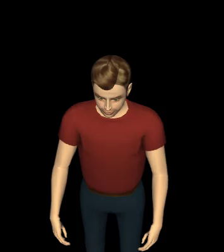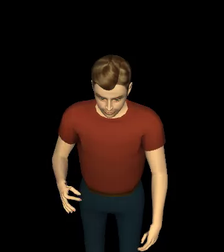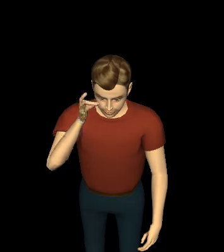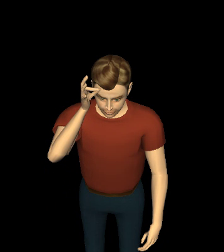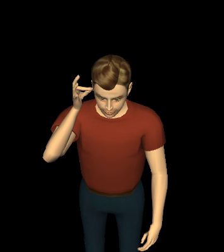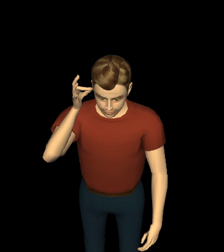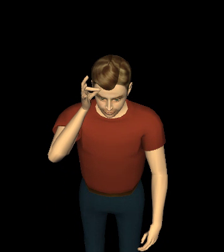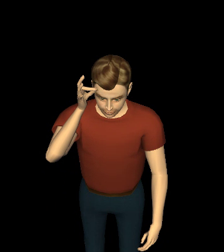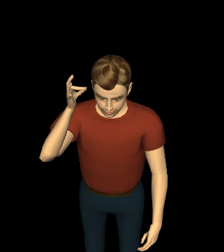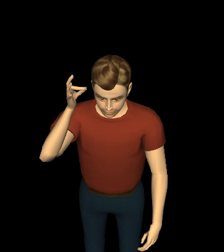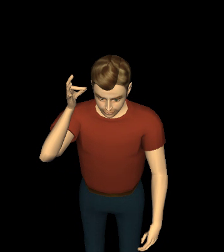شعر